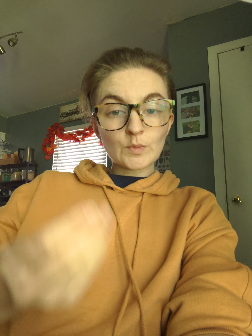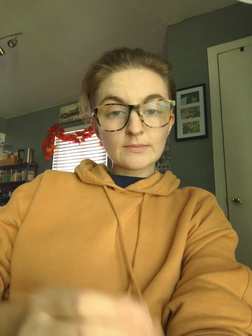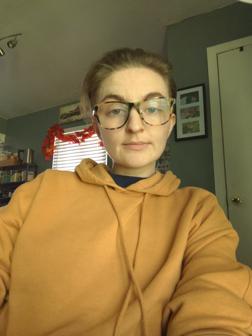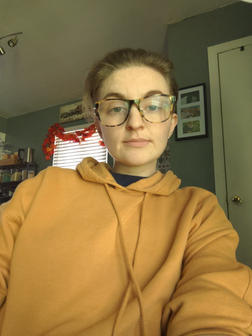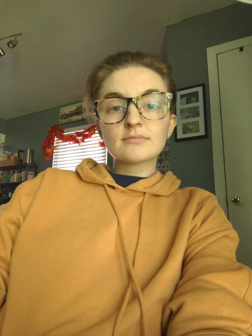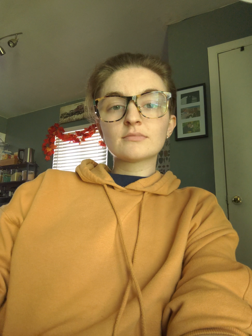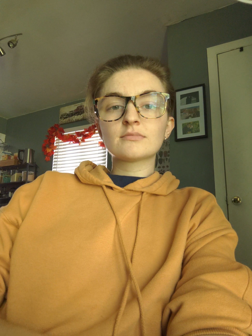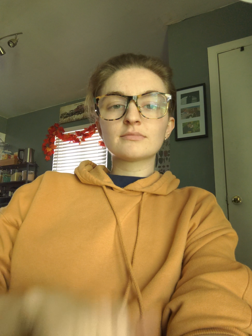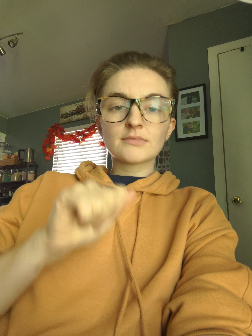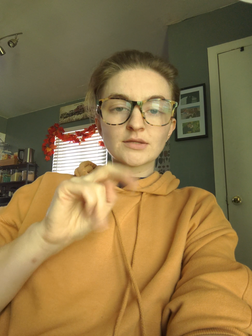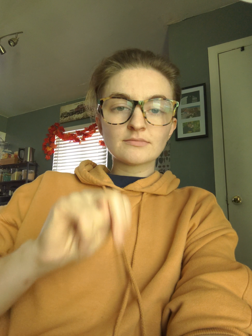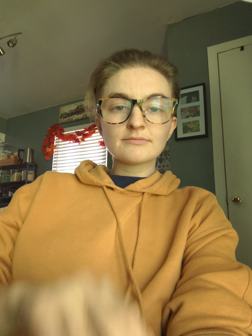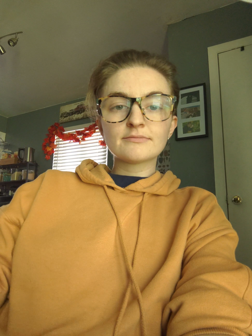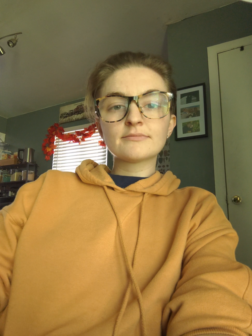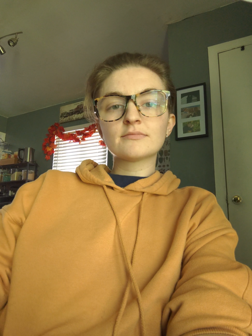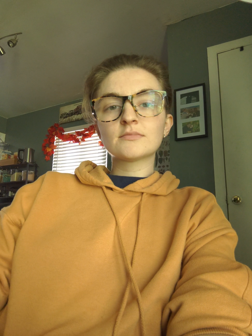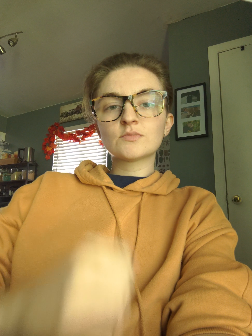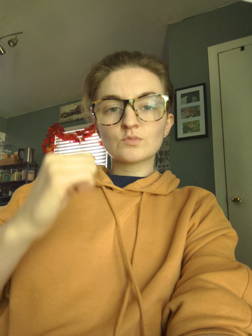an